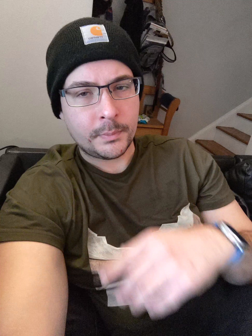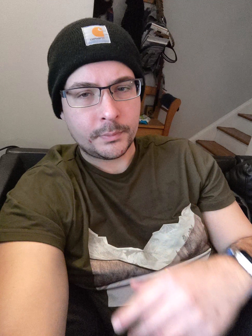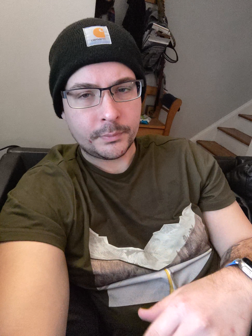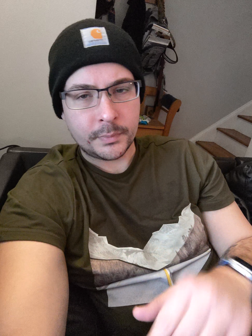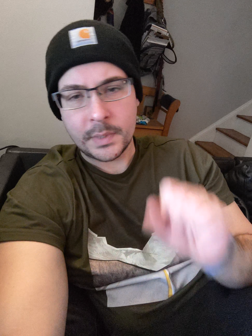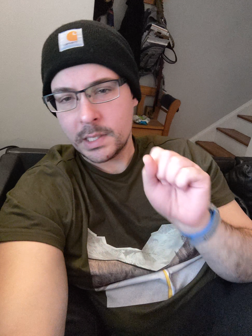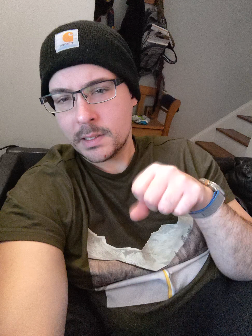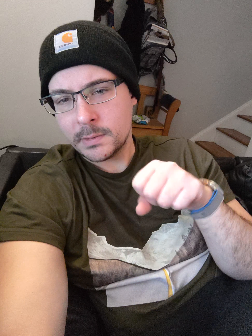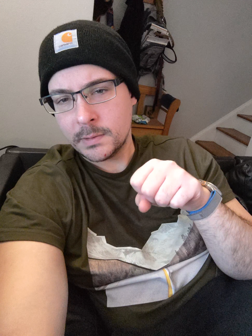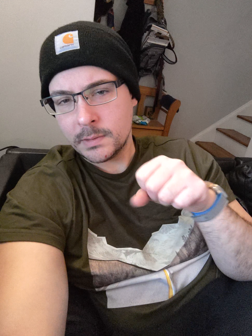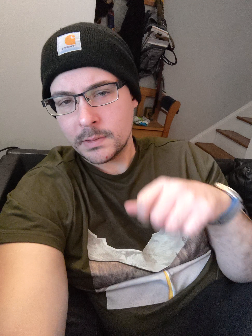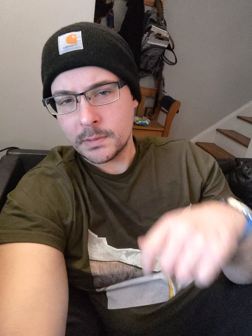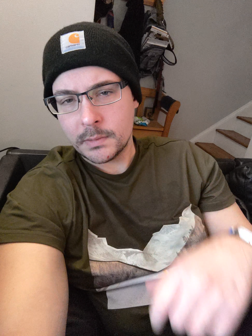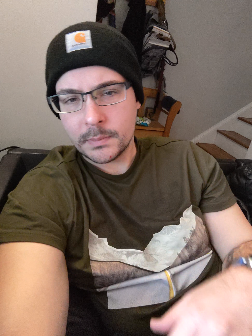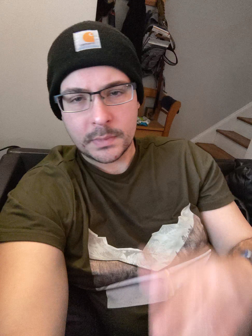yes